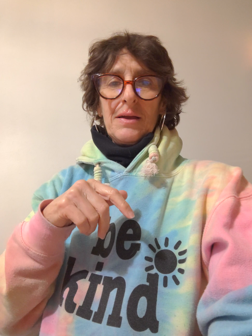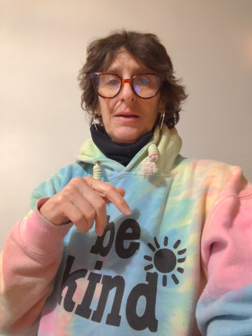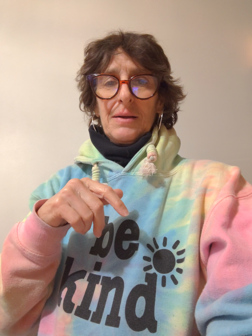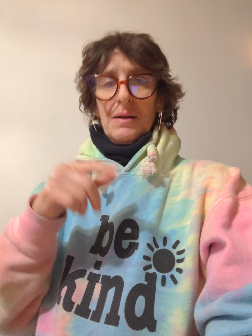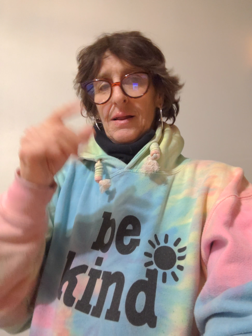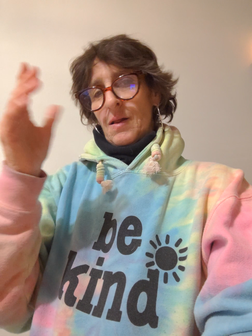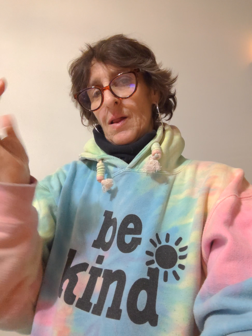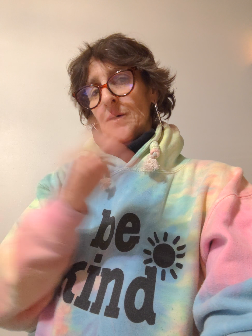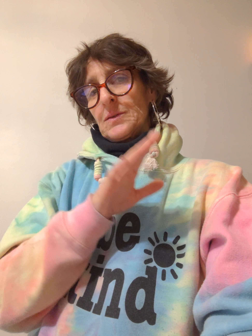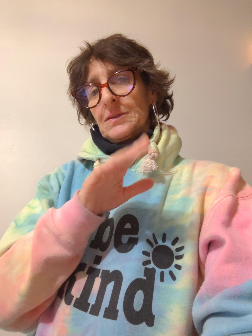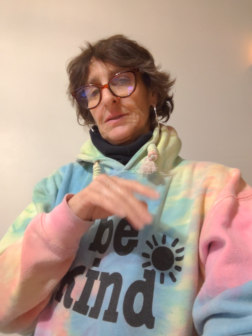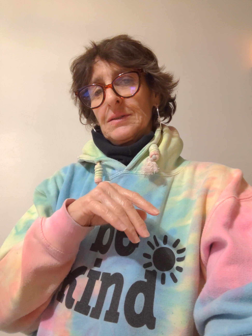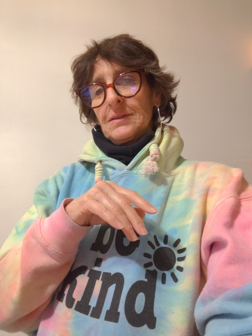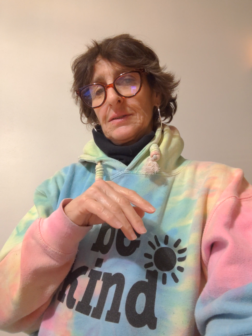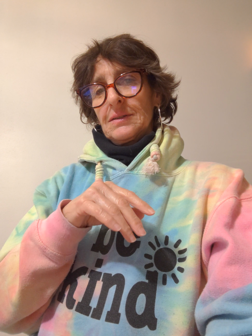close